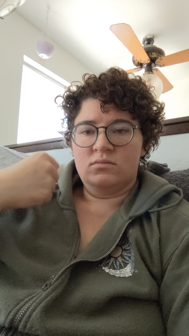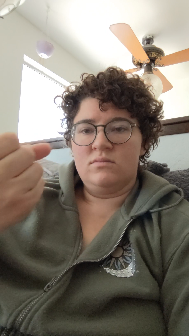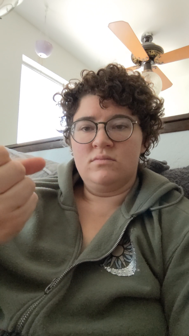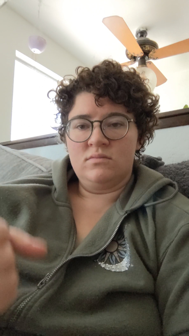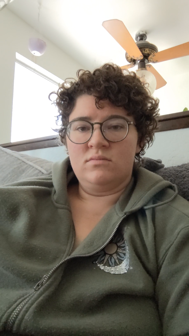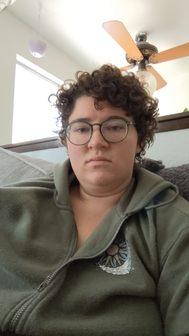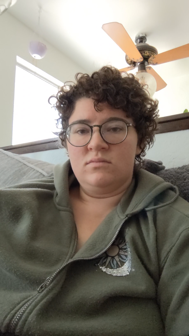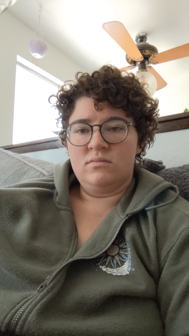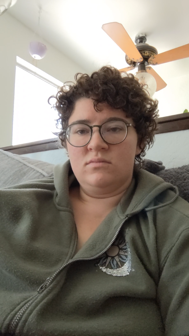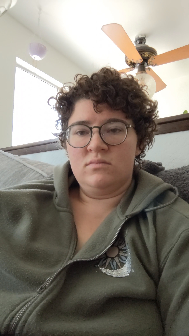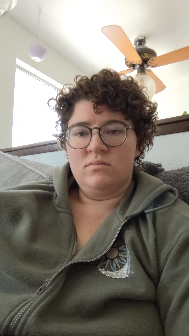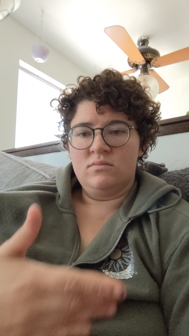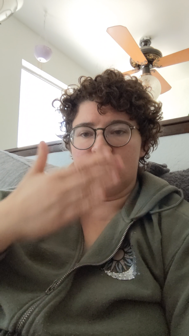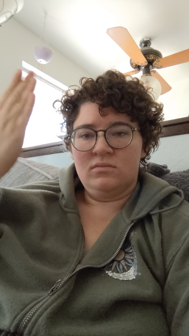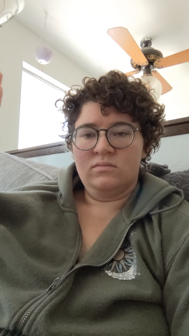all gone